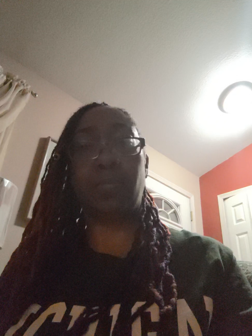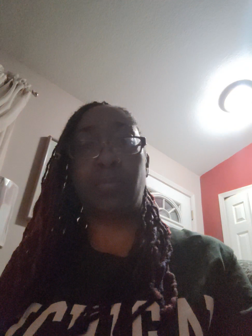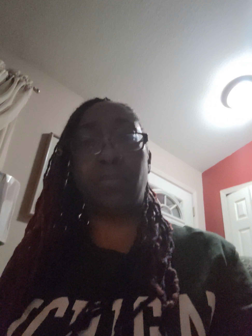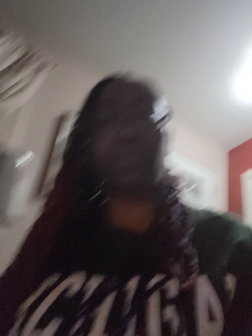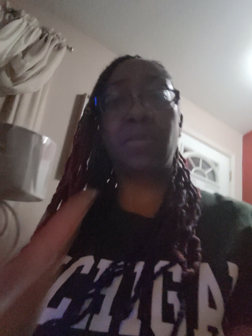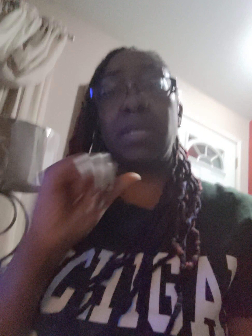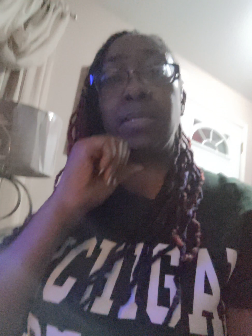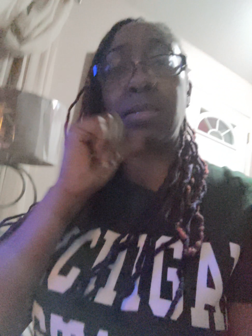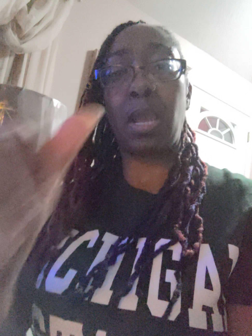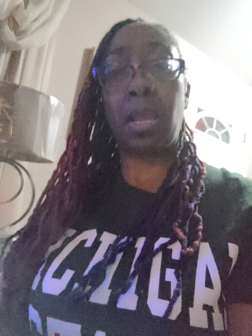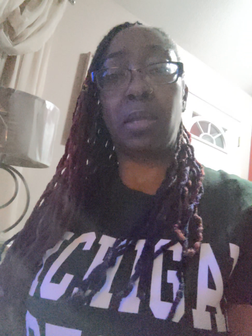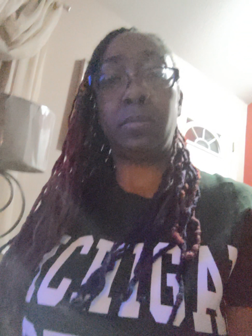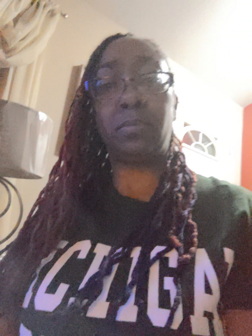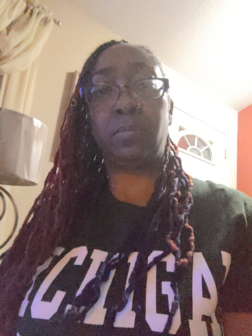not